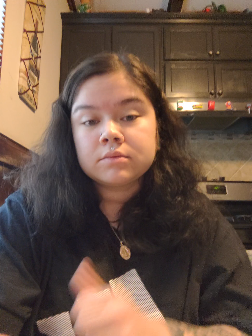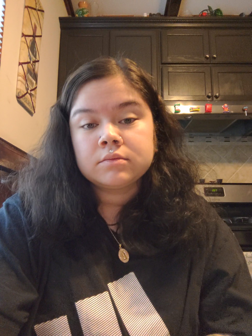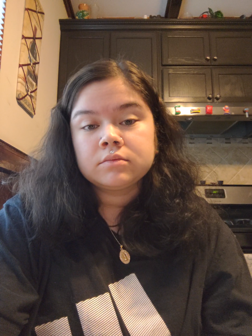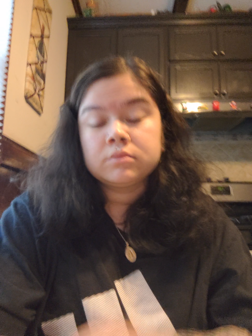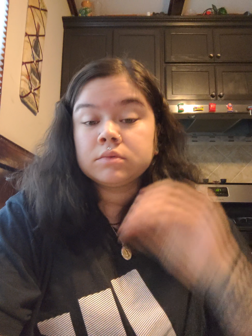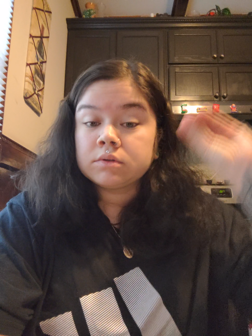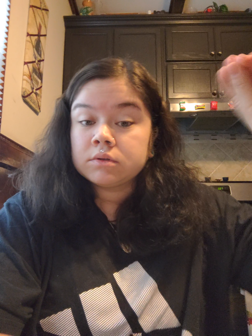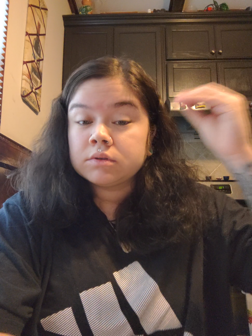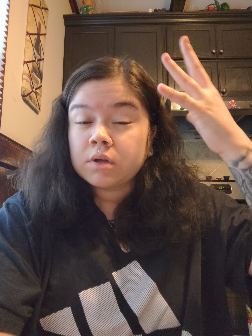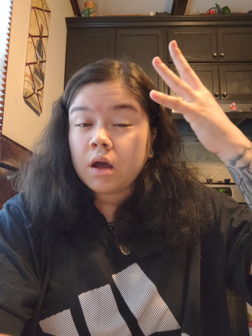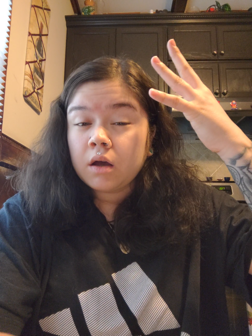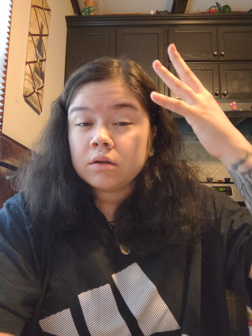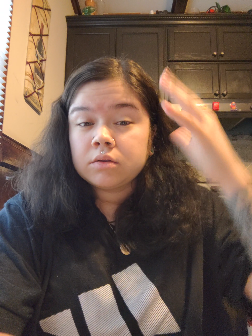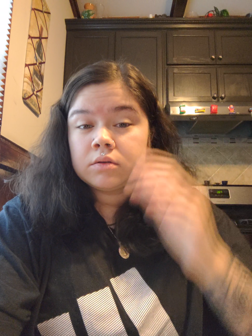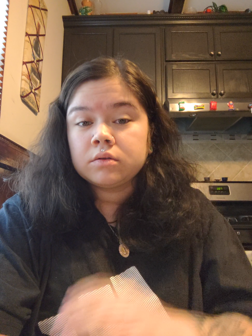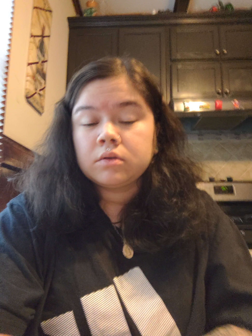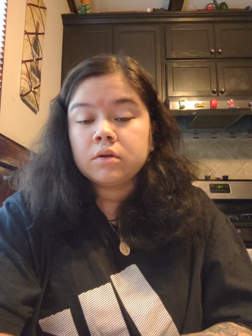sun